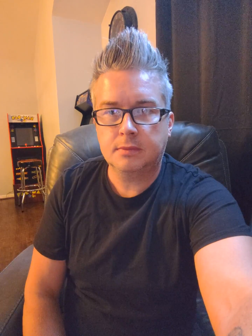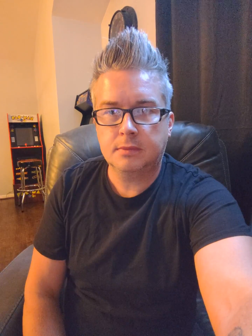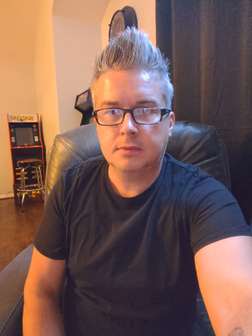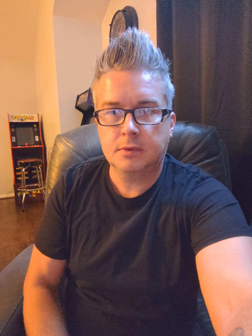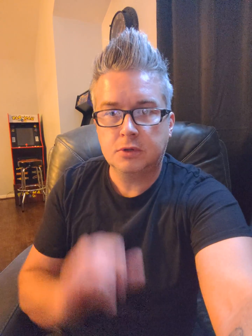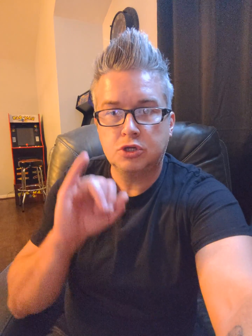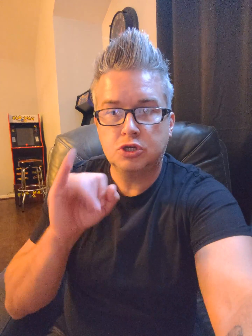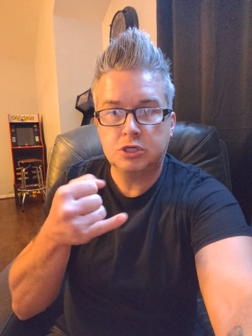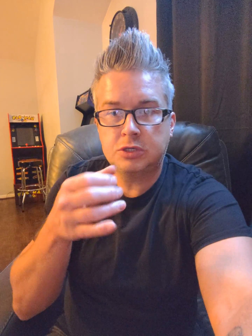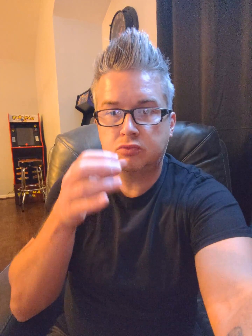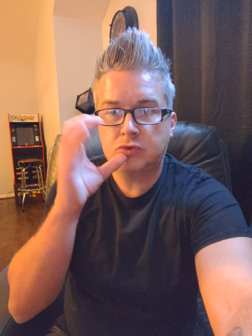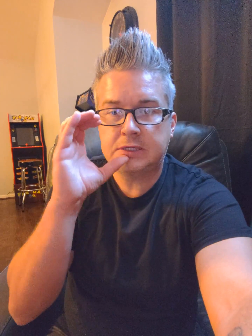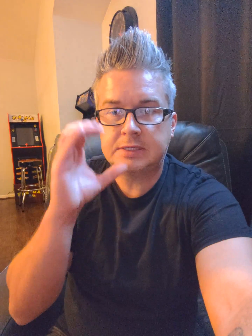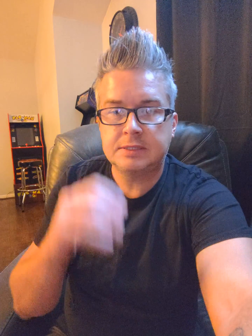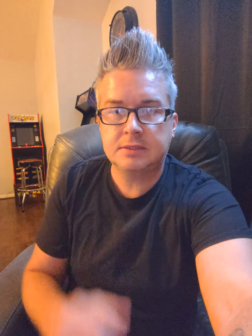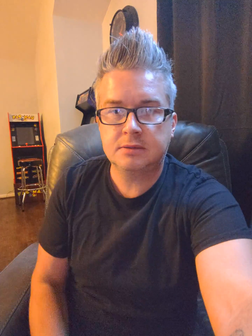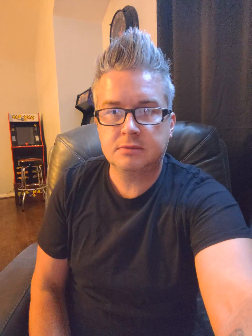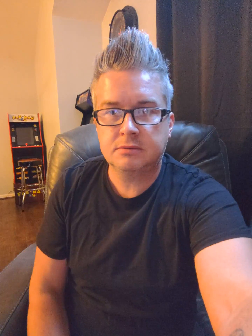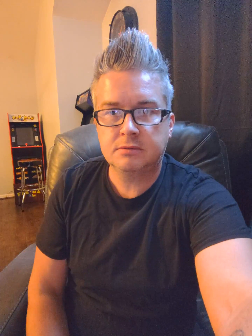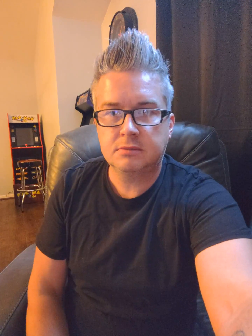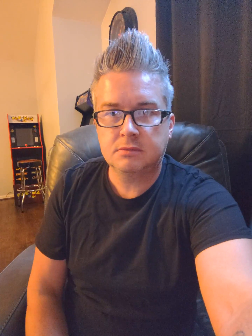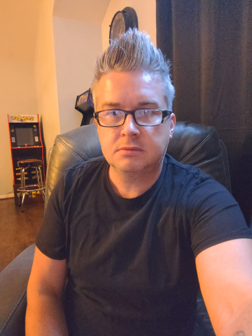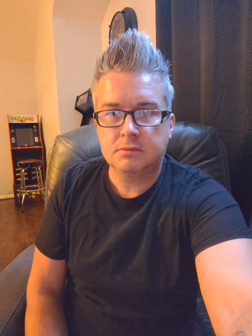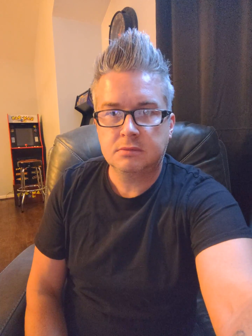juice